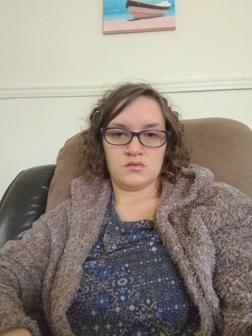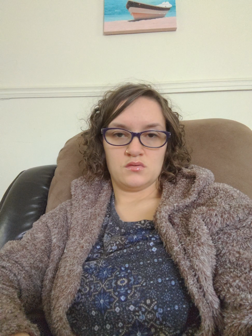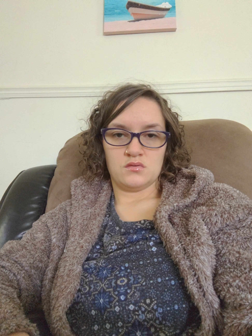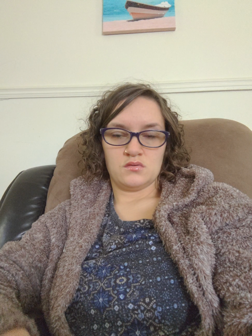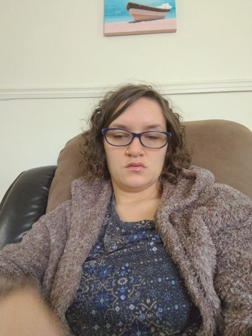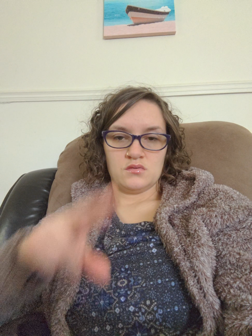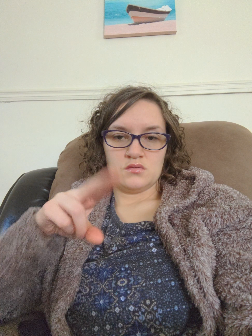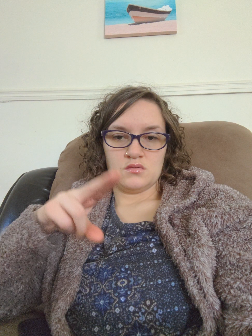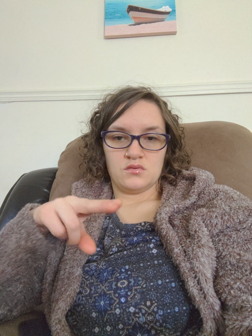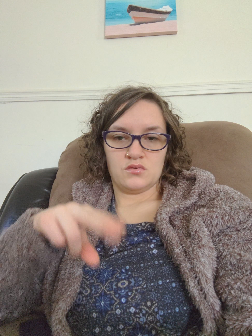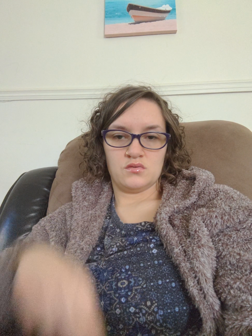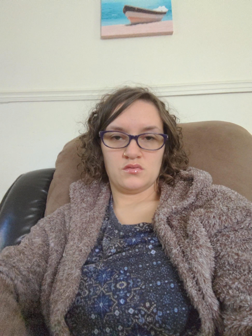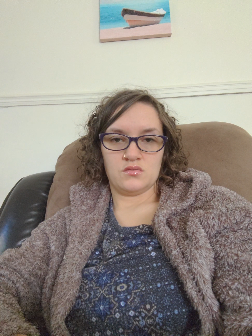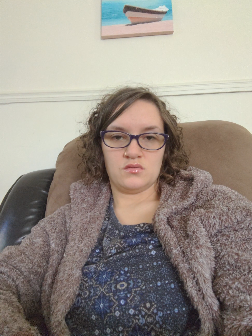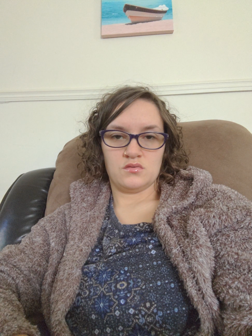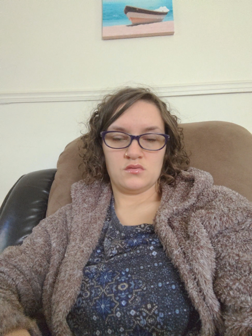chair